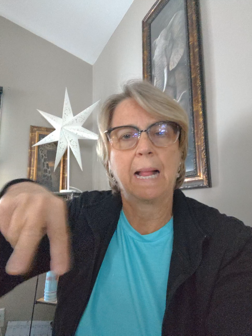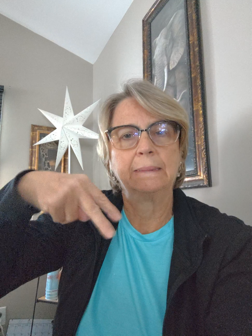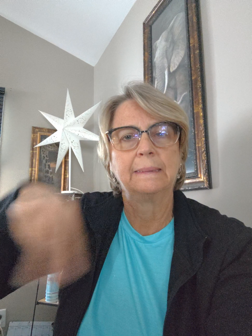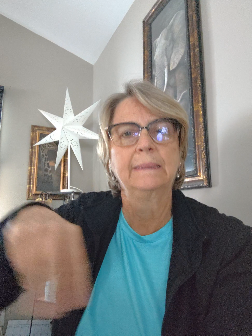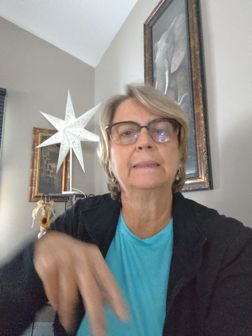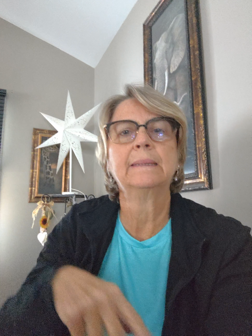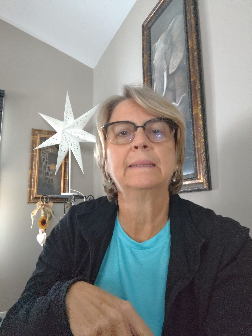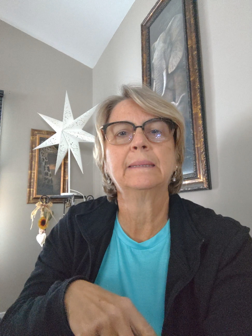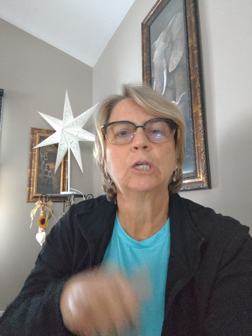dance